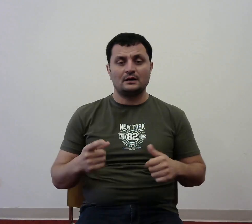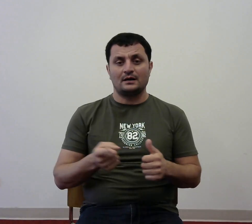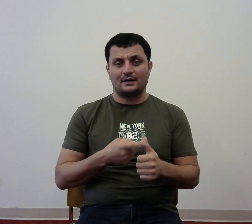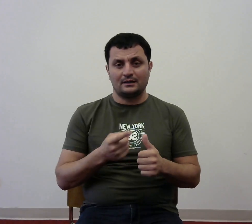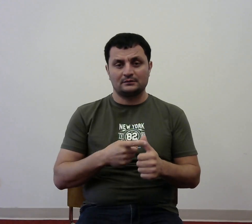ad